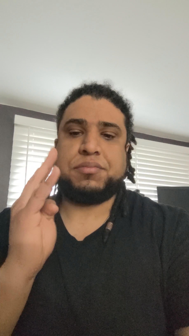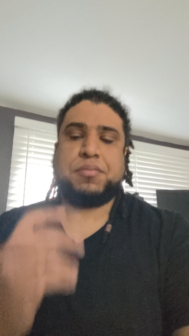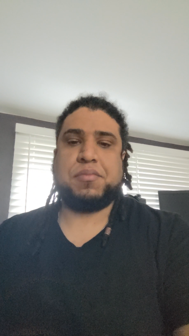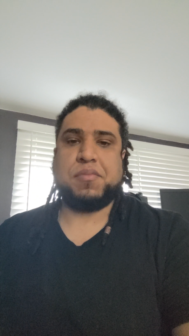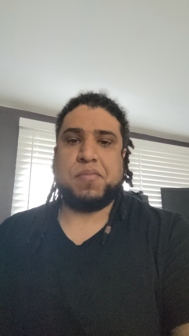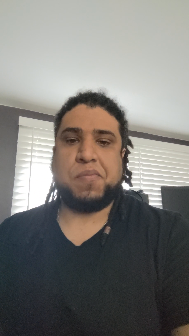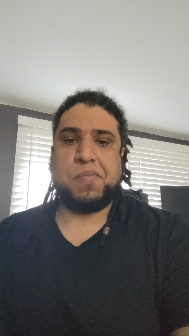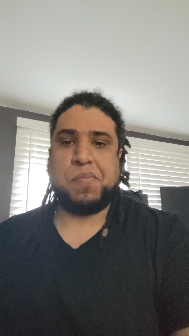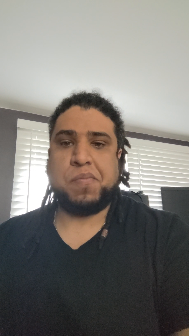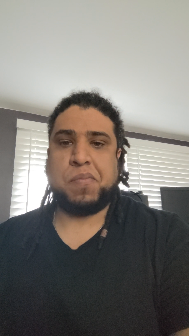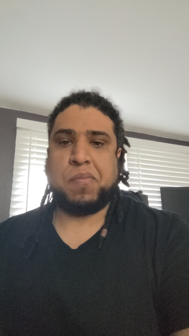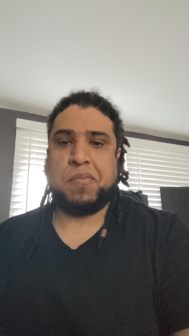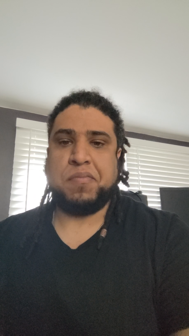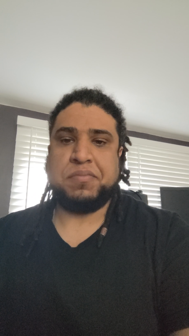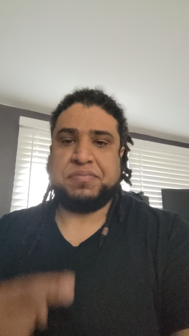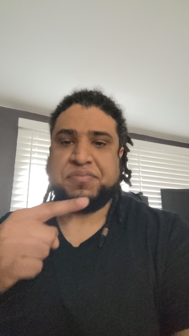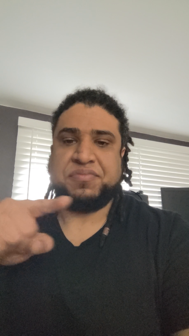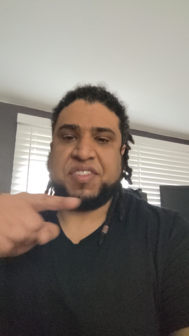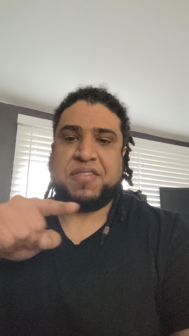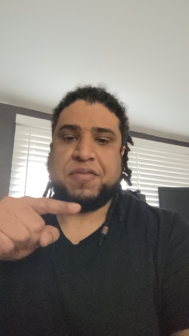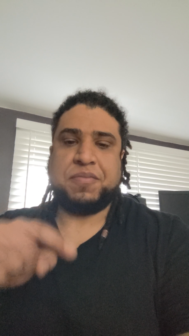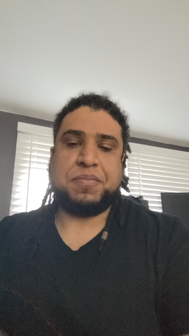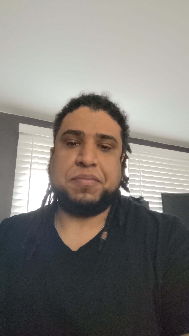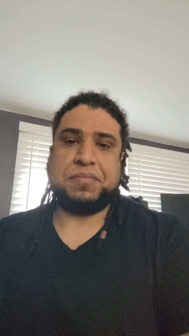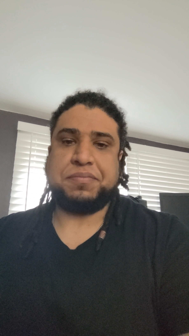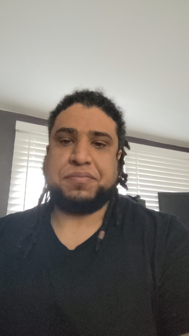knife